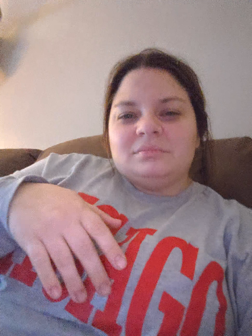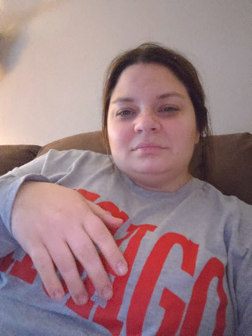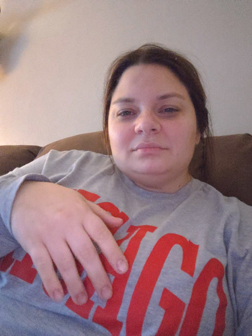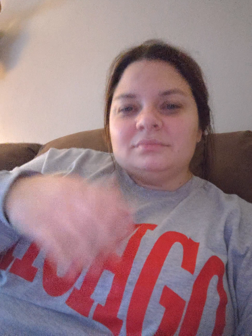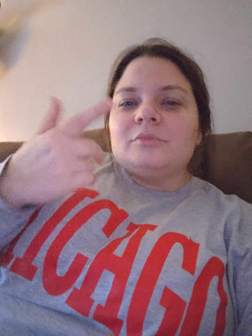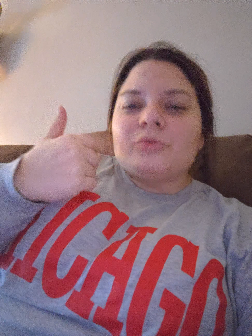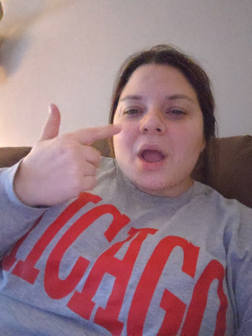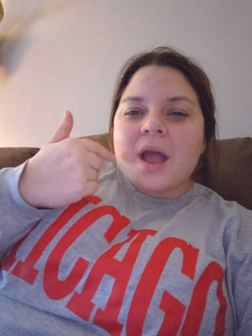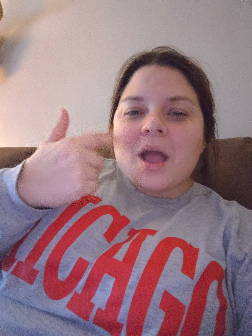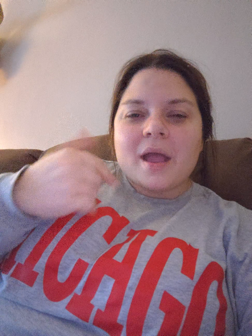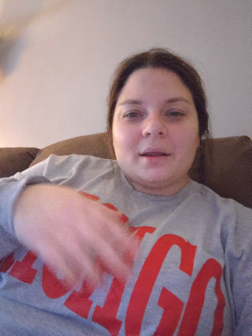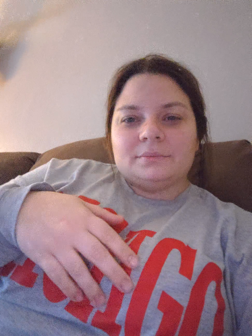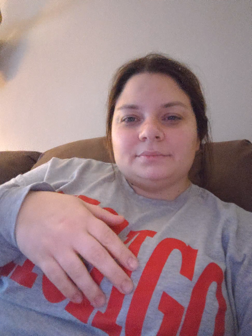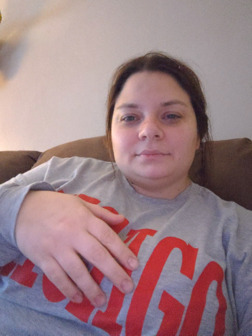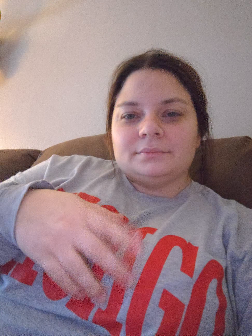cry